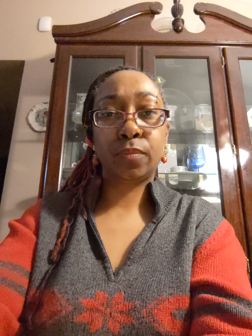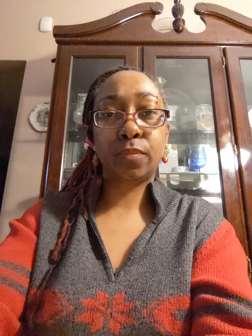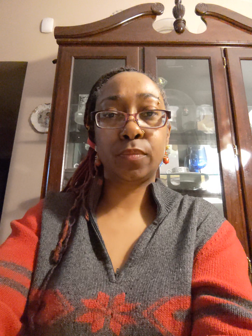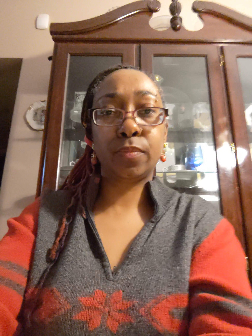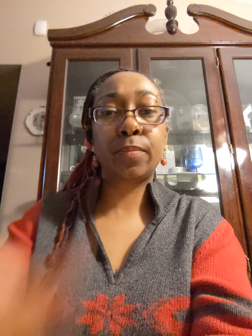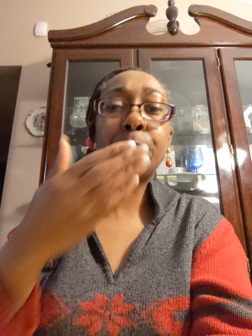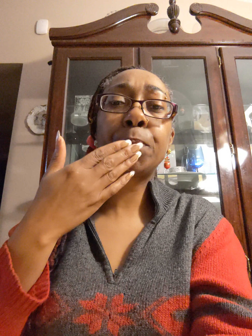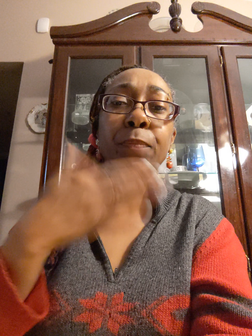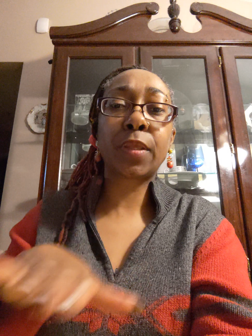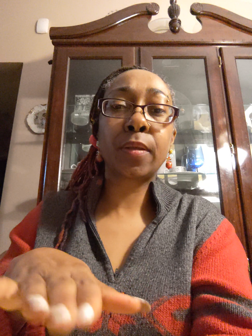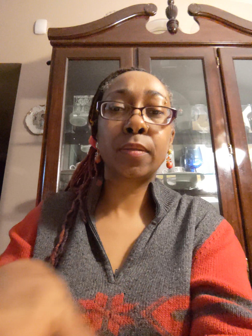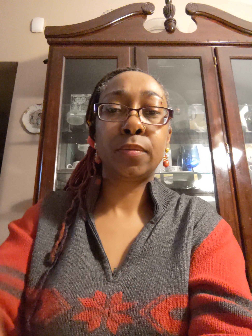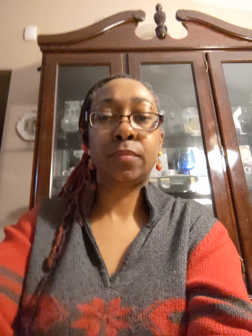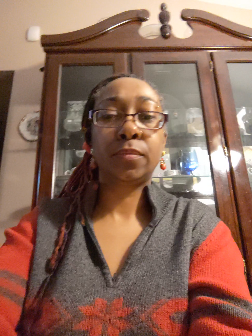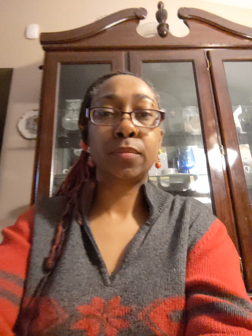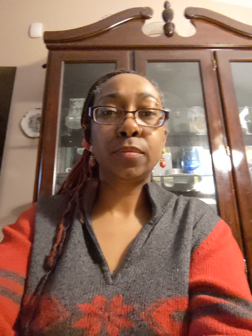bad